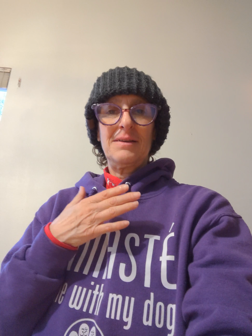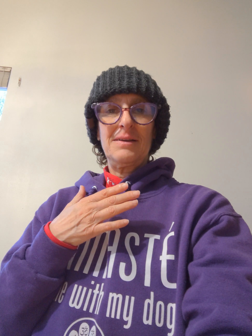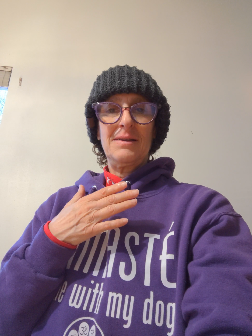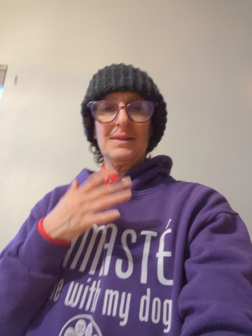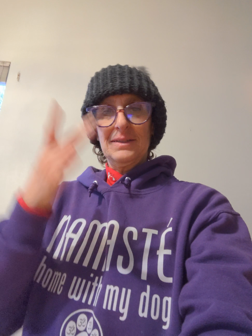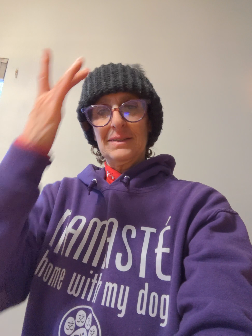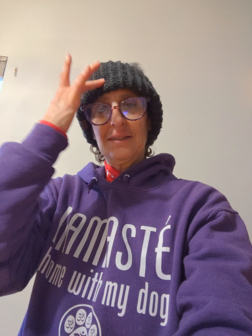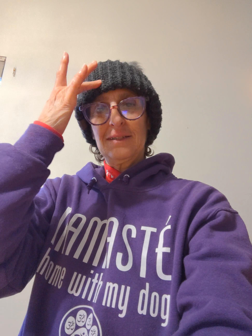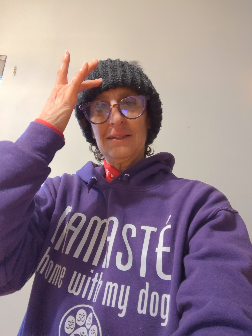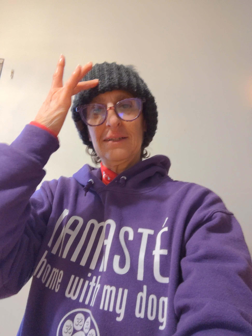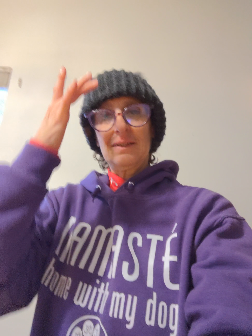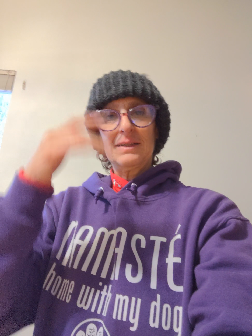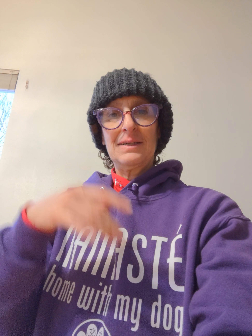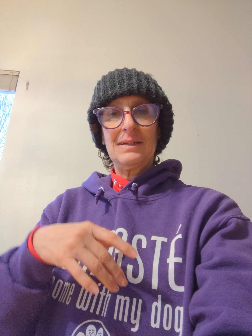sick